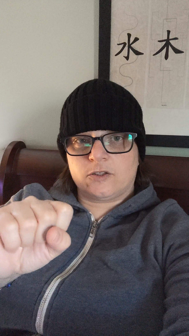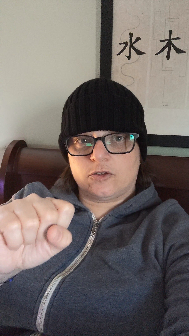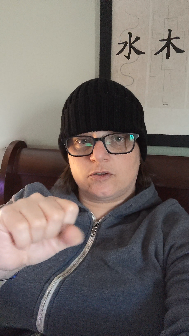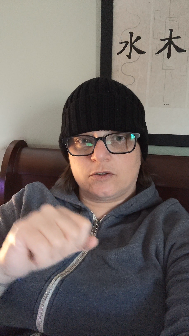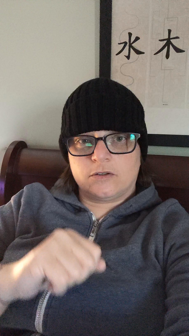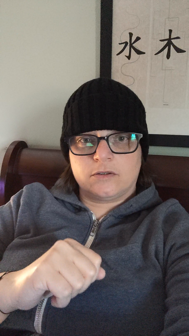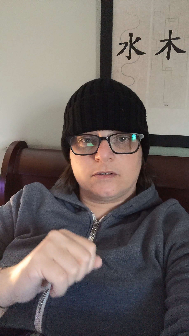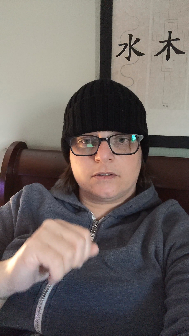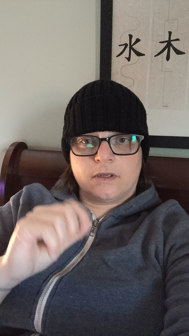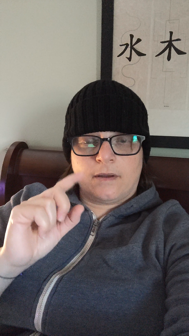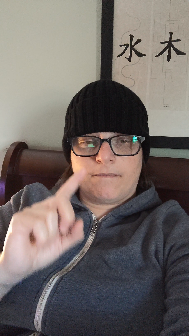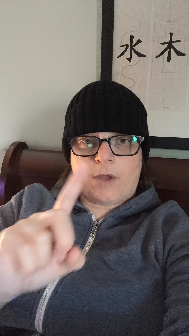bump